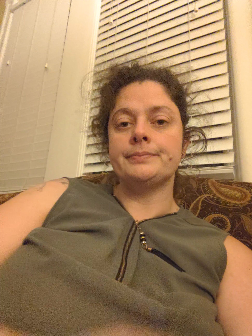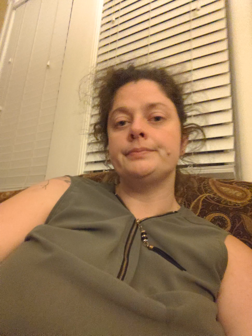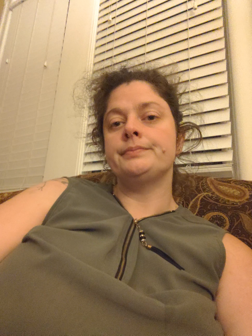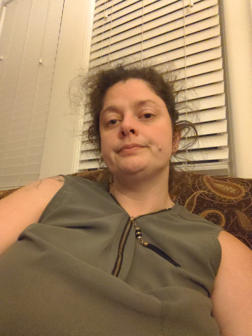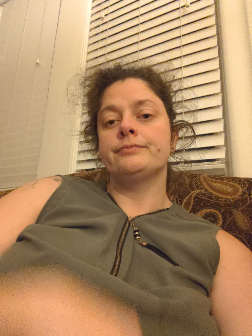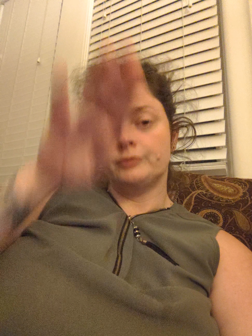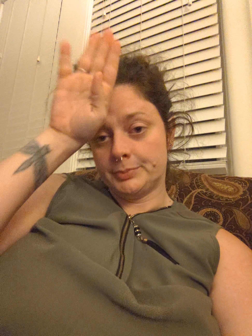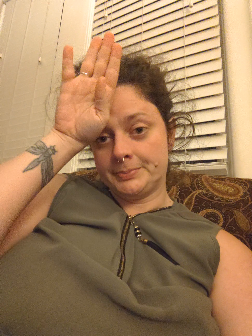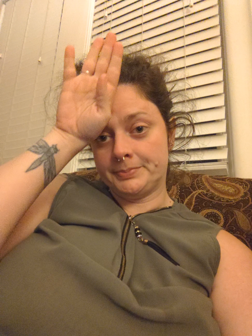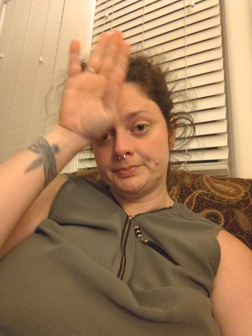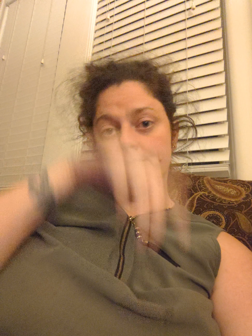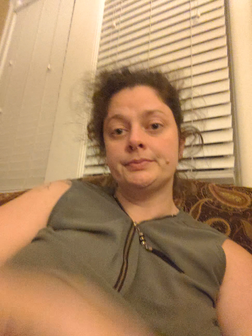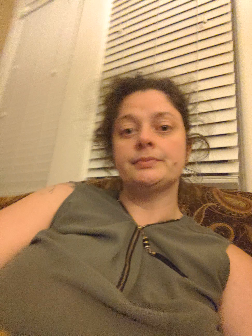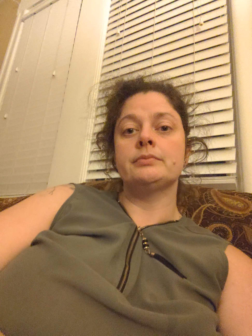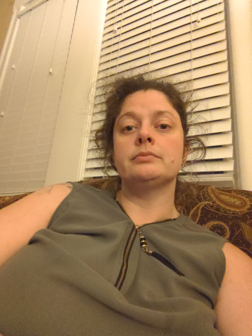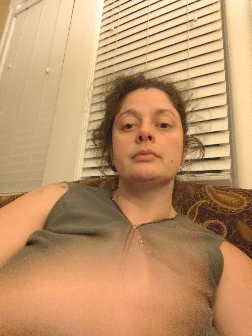fireman